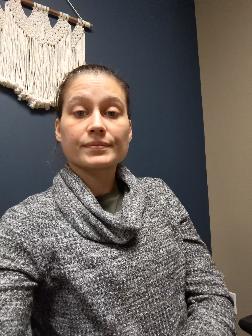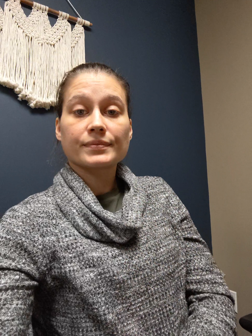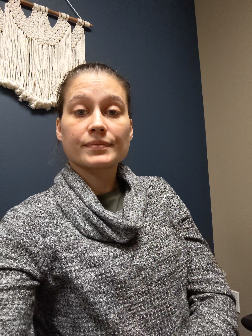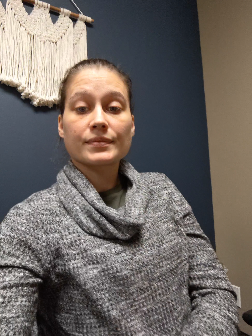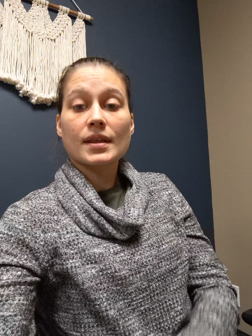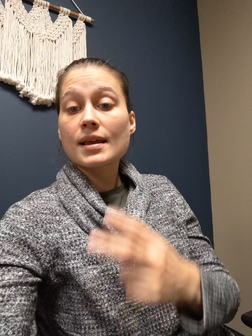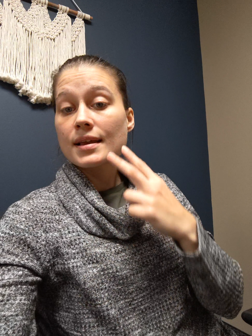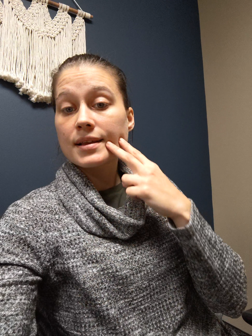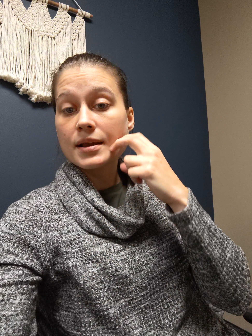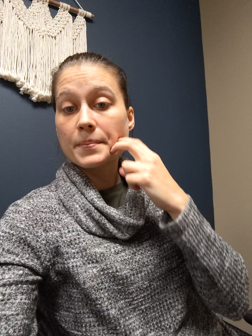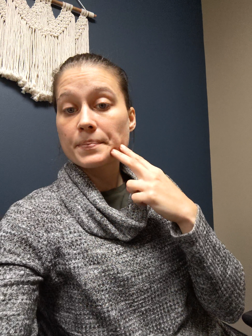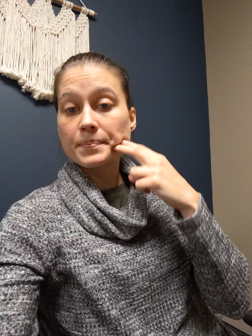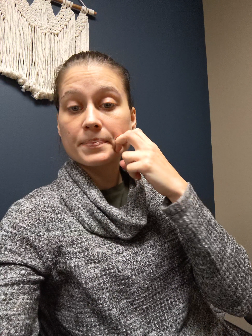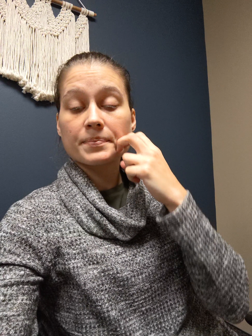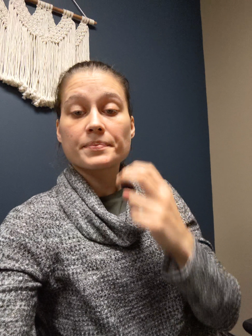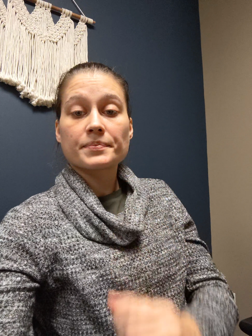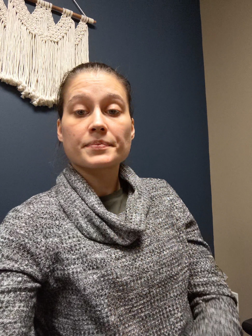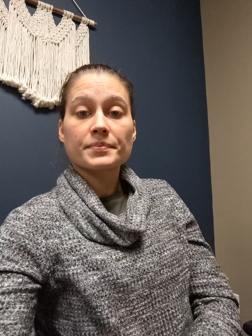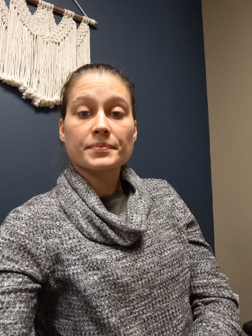gum